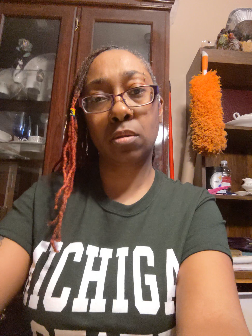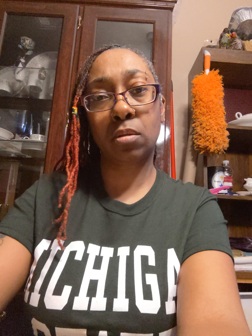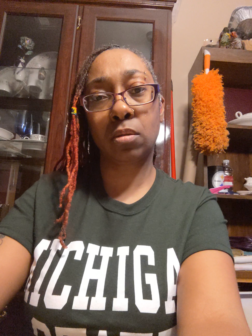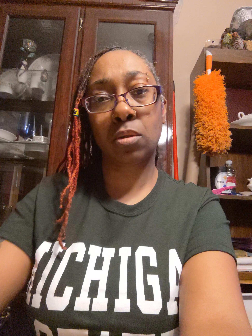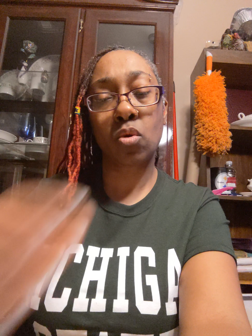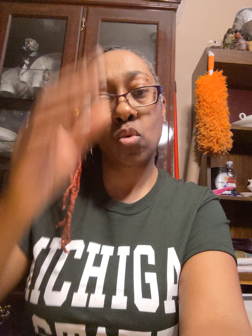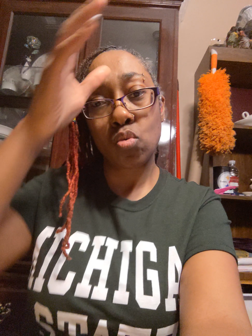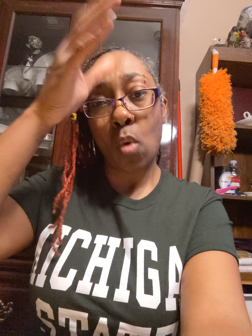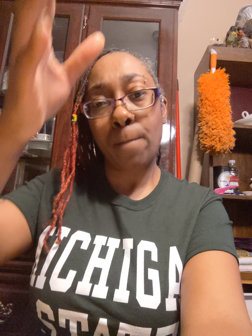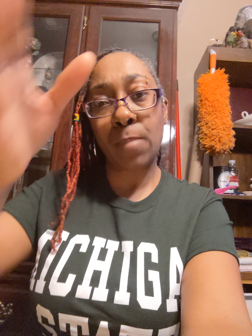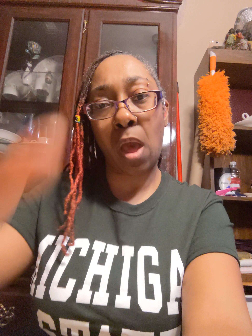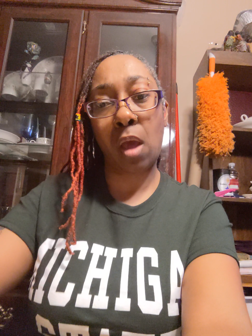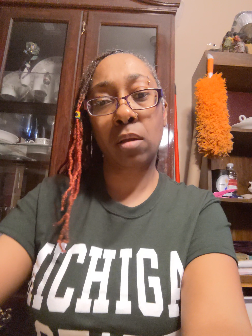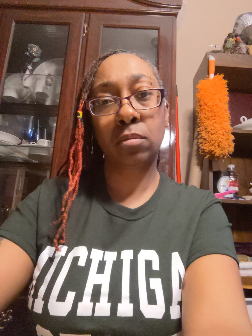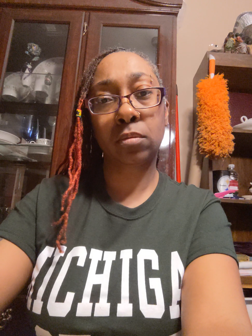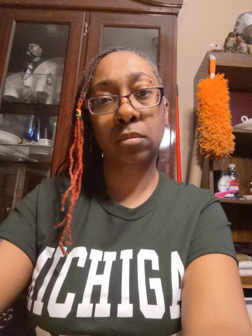grandpa